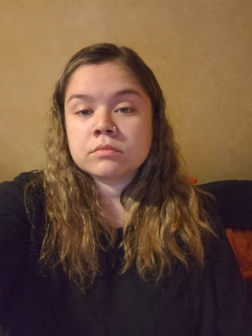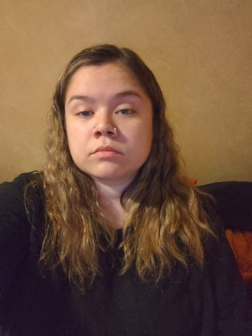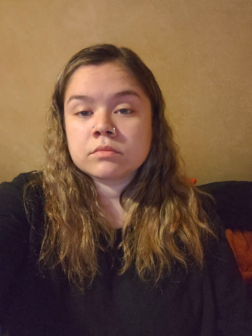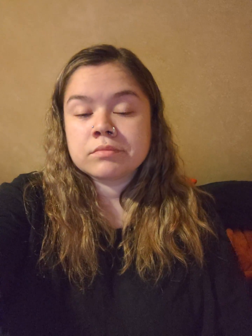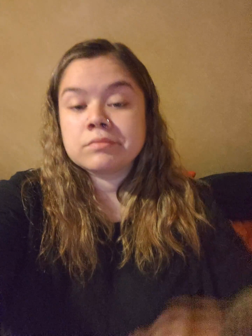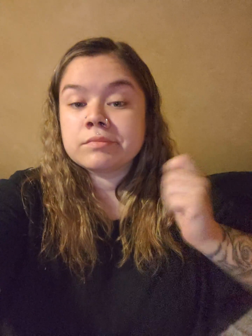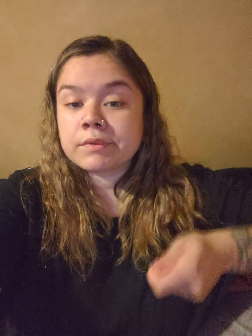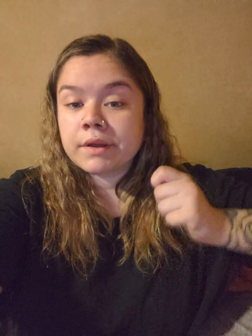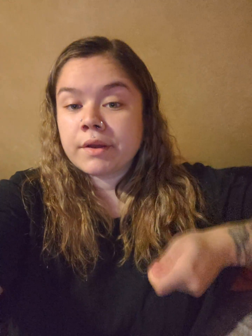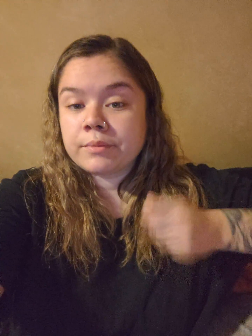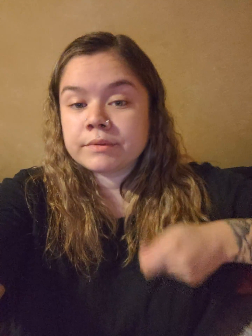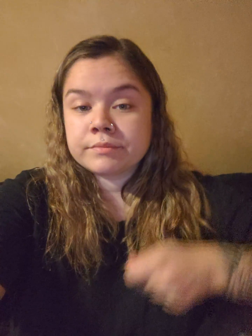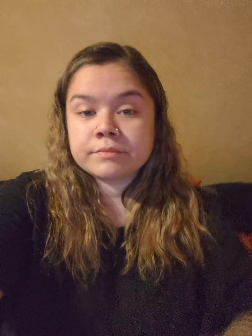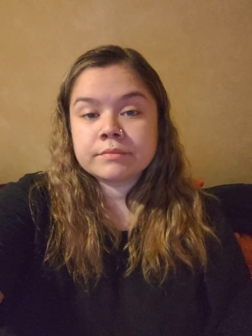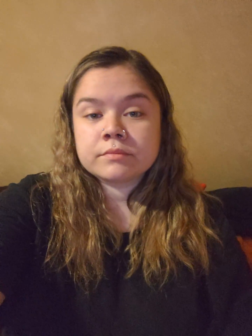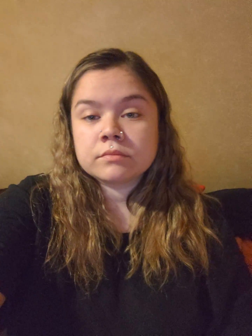cart